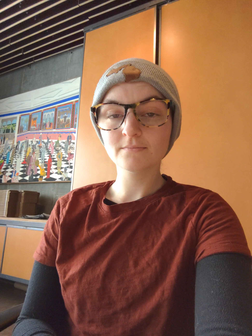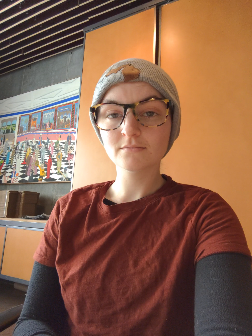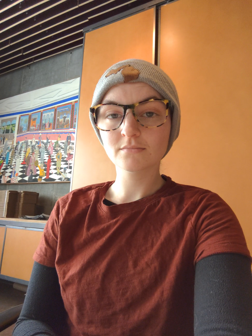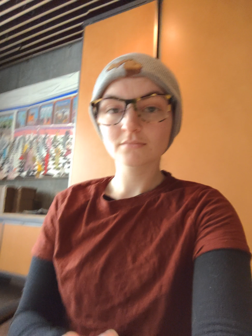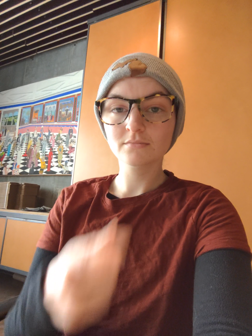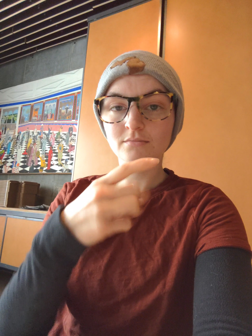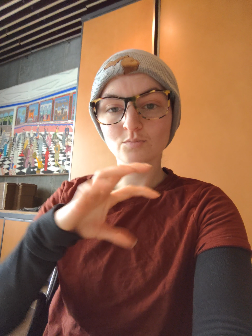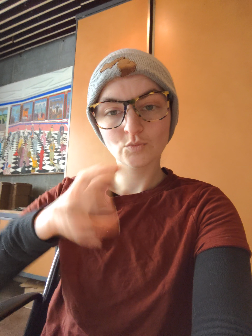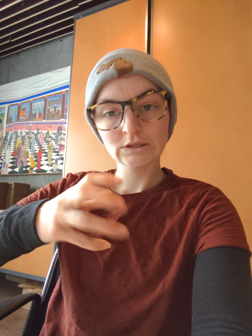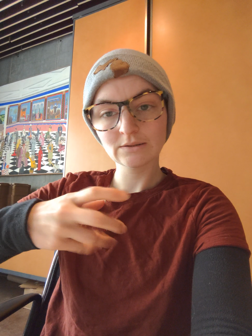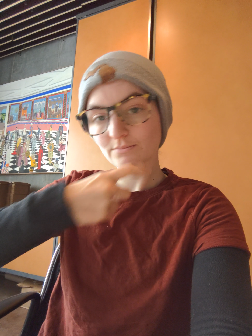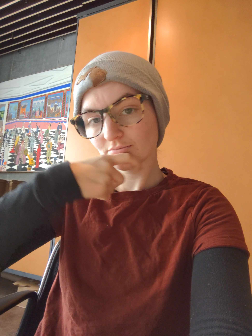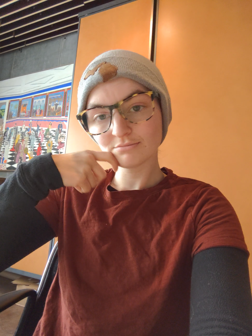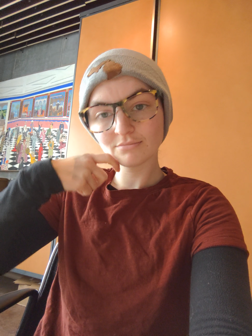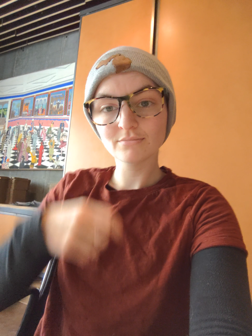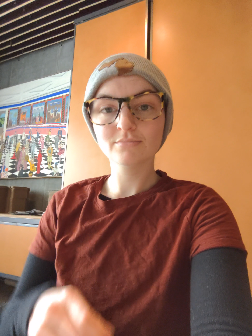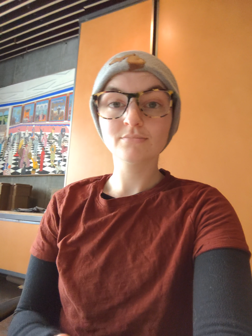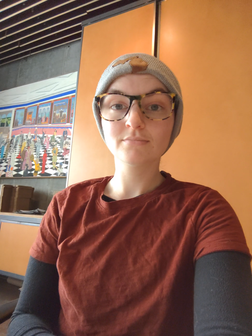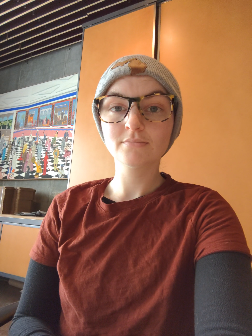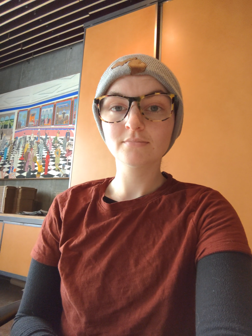dryer